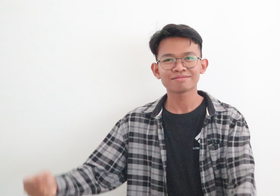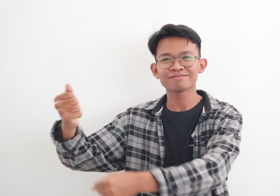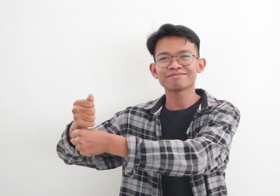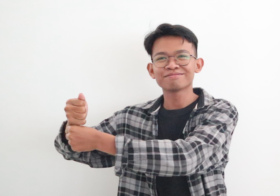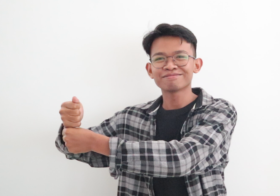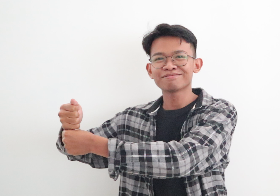G